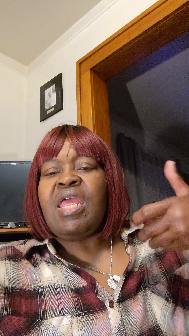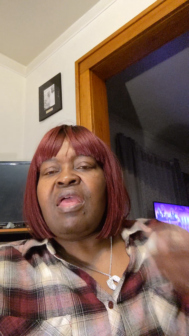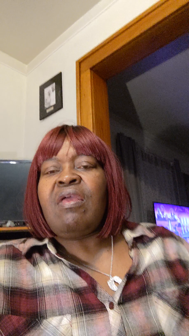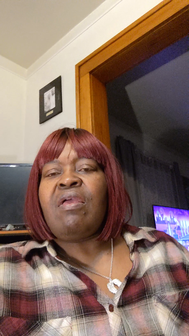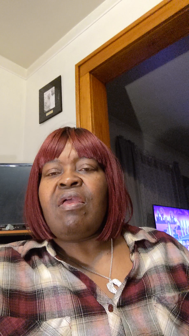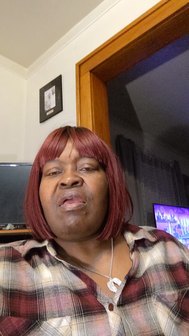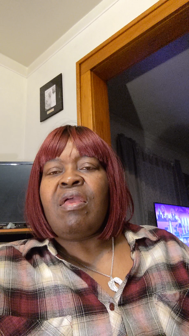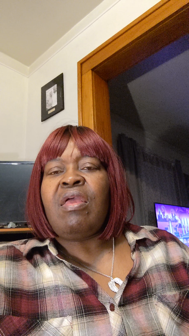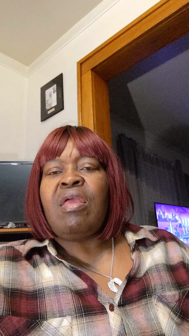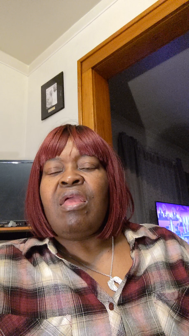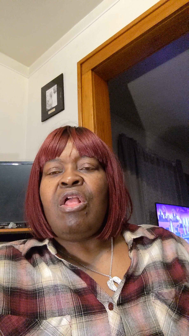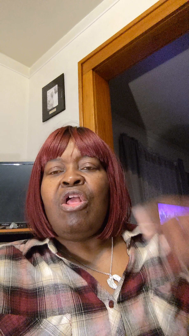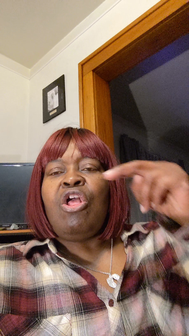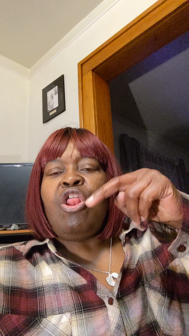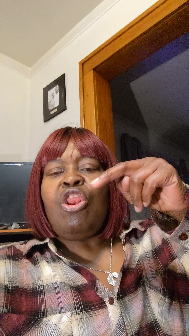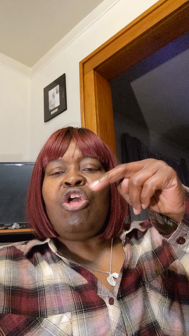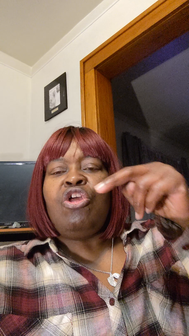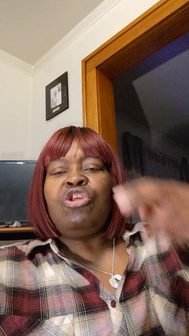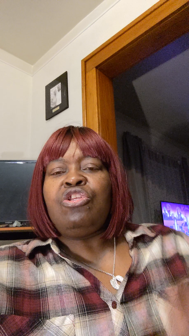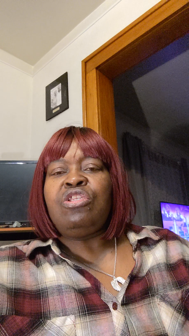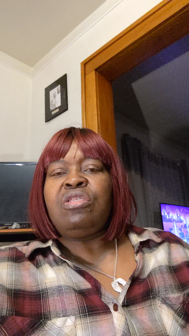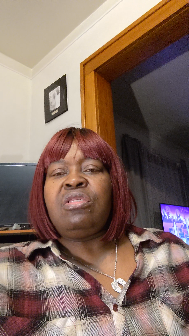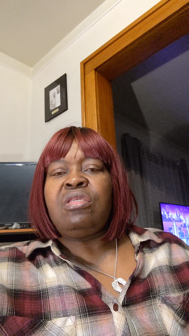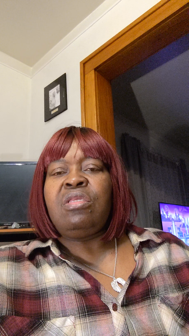nurse